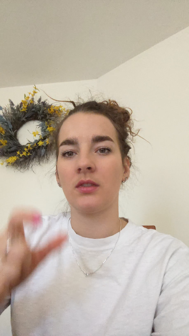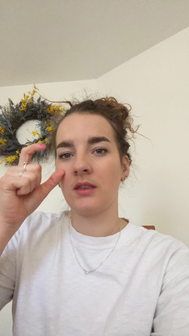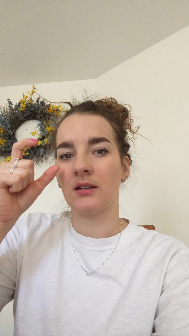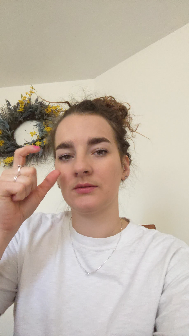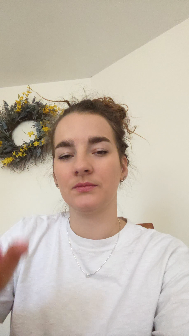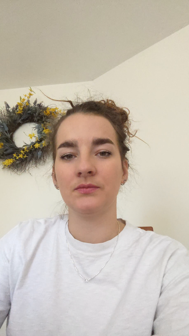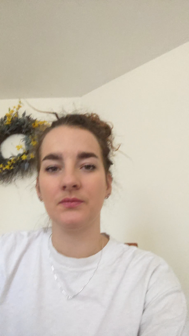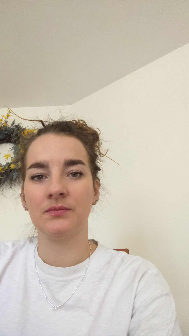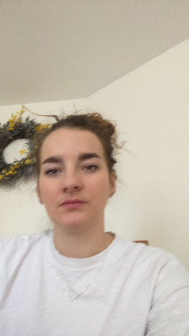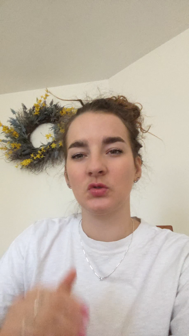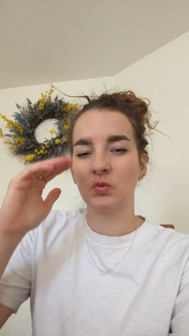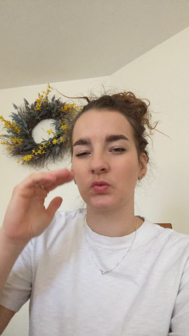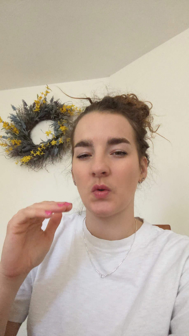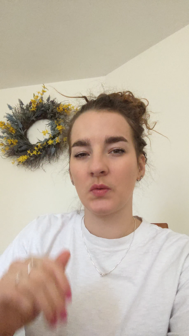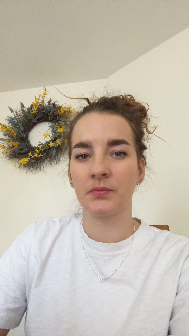short